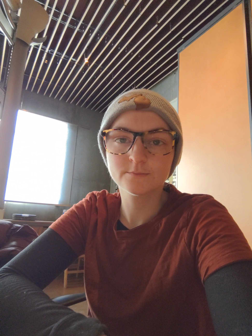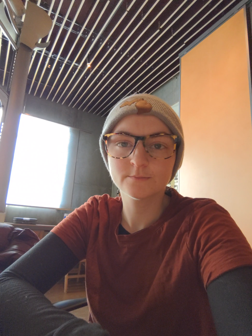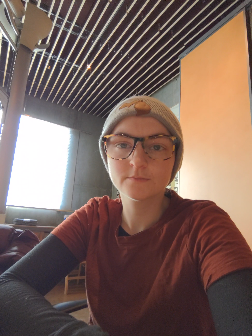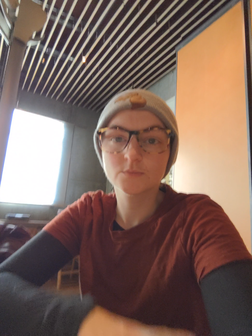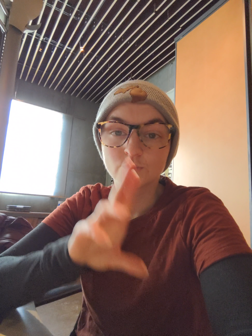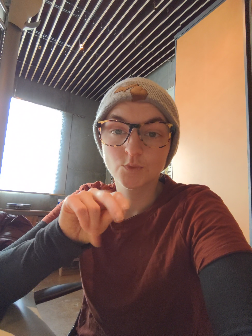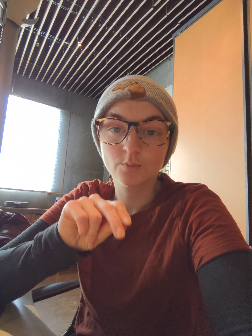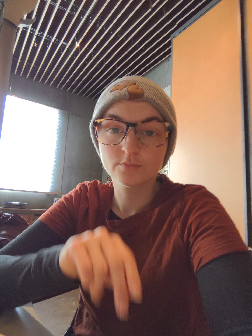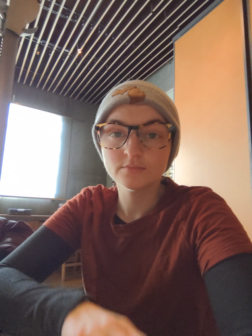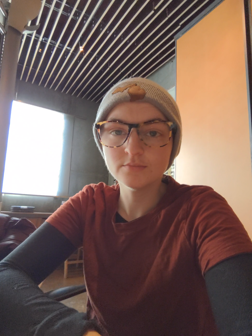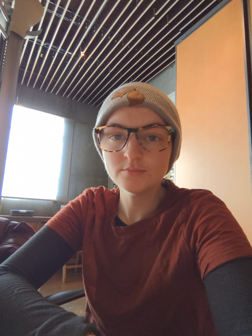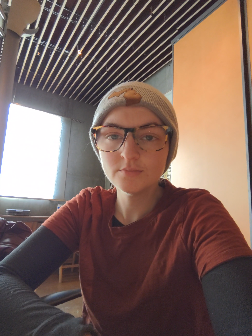no